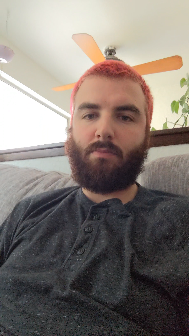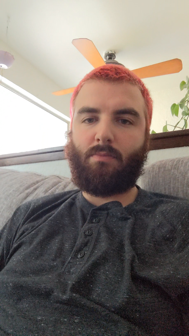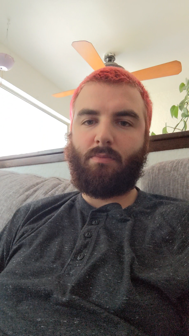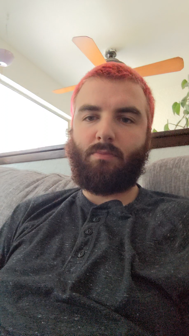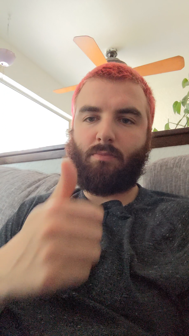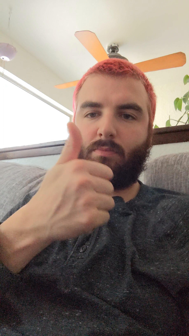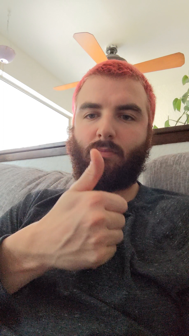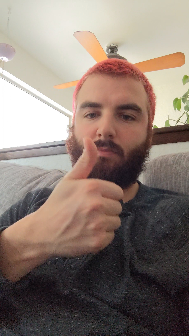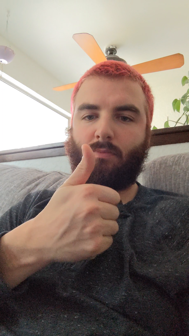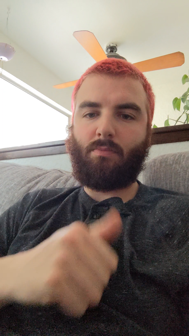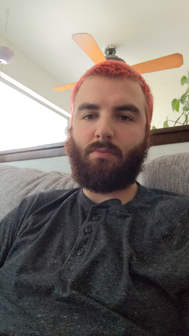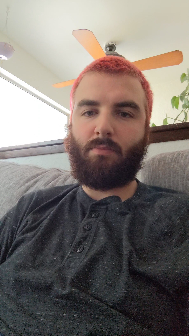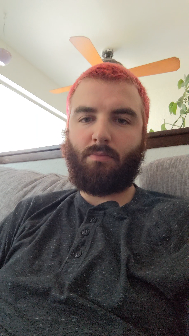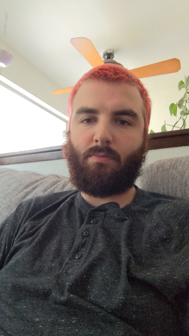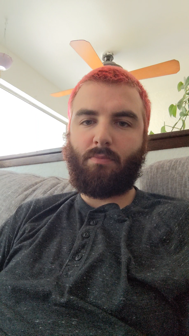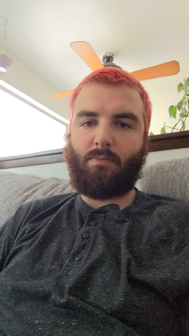help